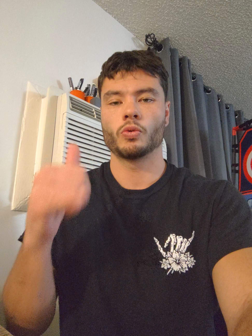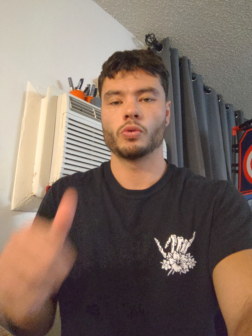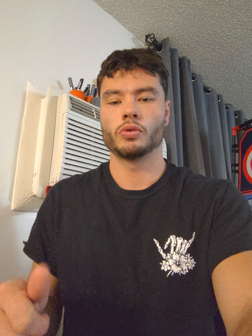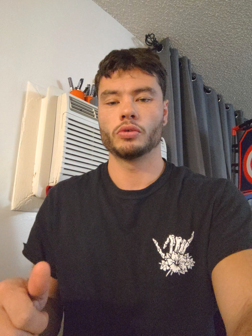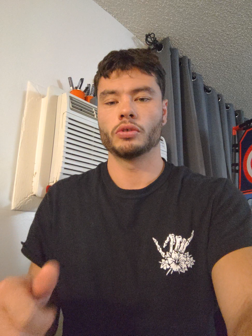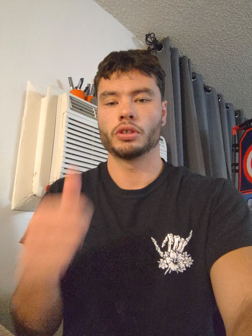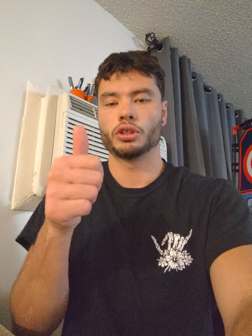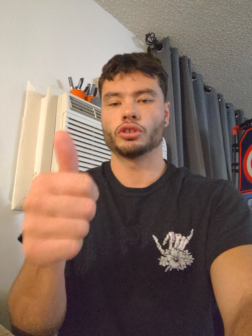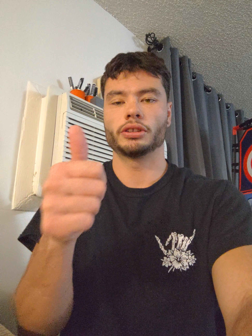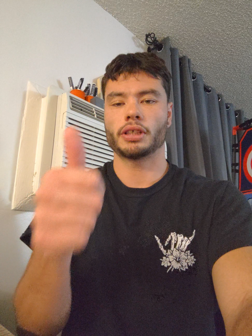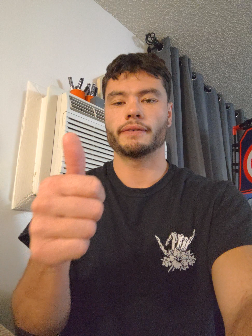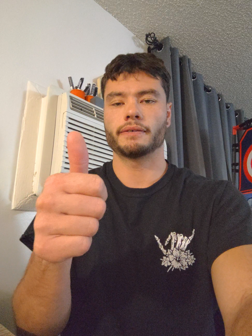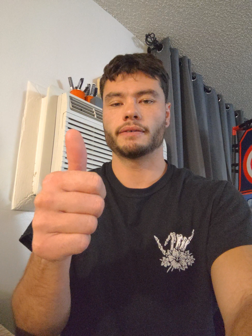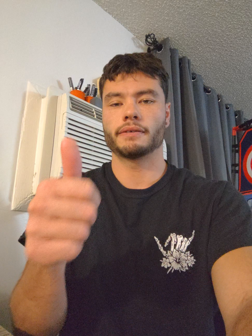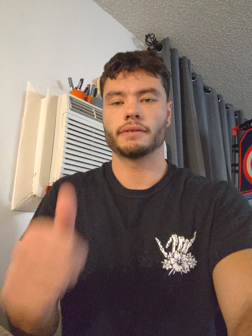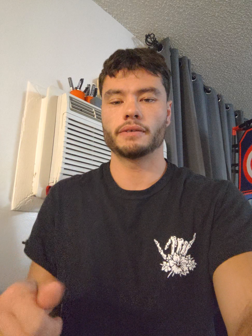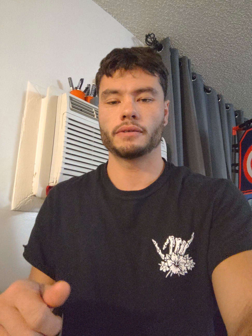yourself